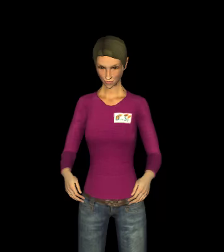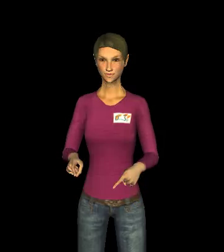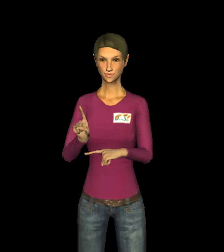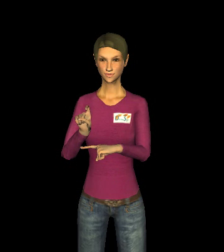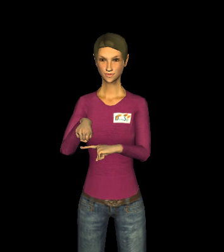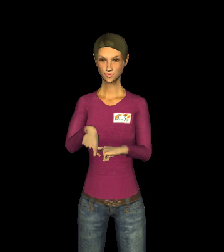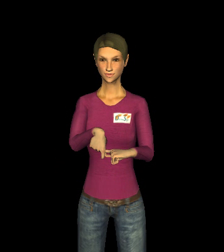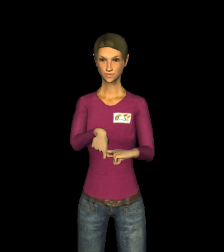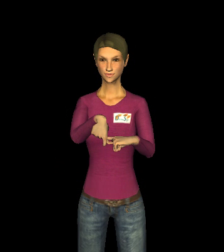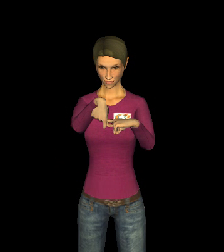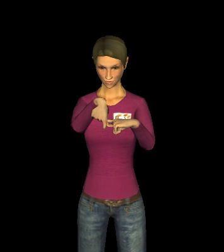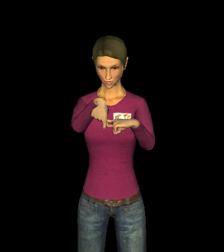يعلق